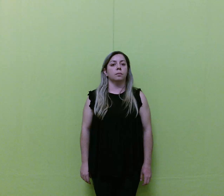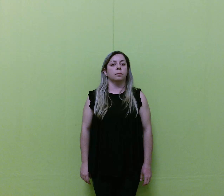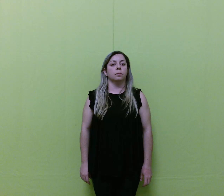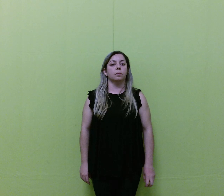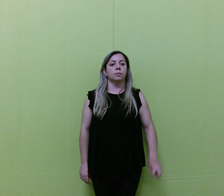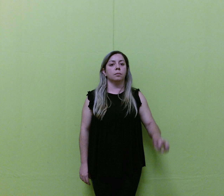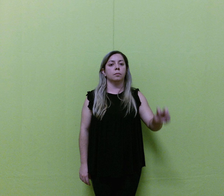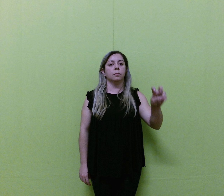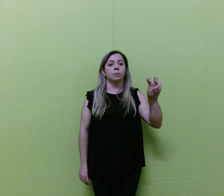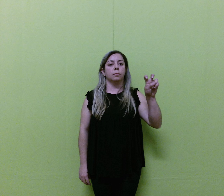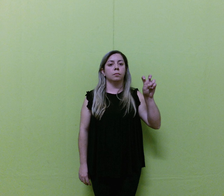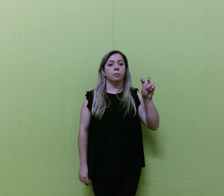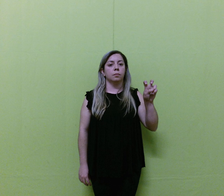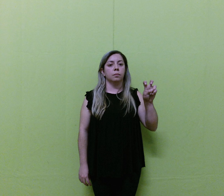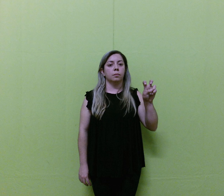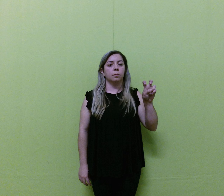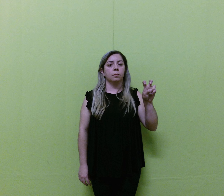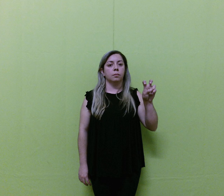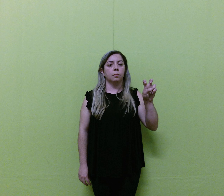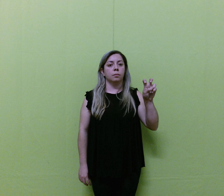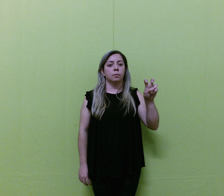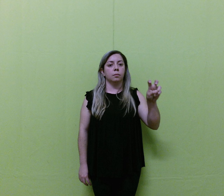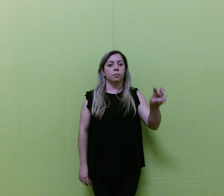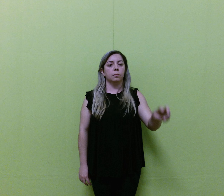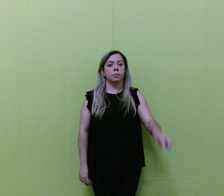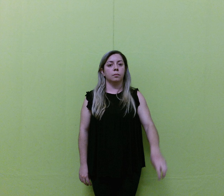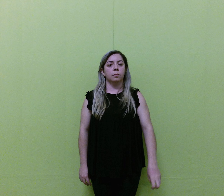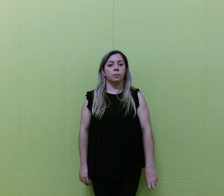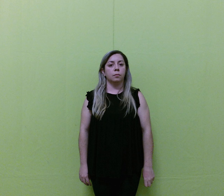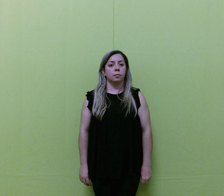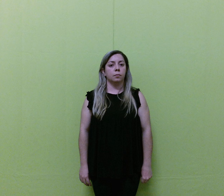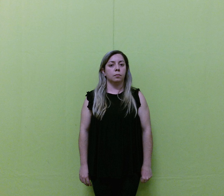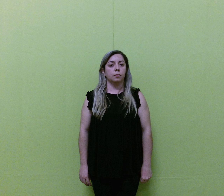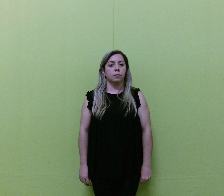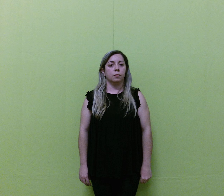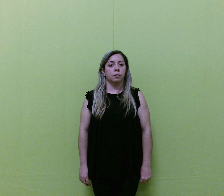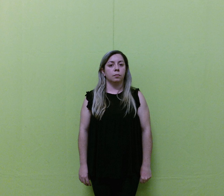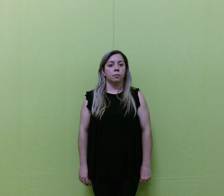cinco